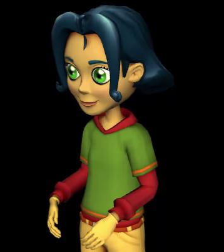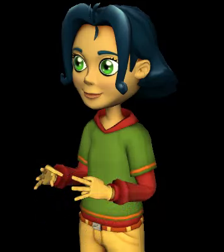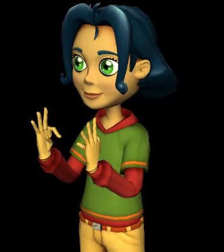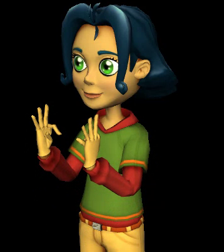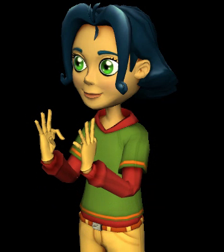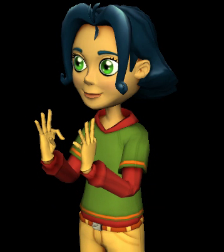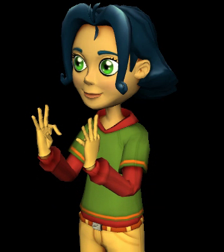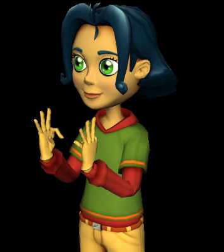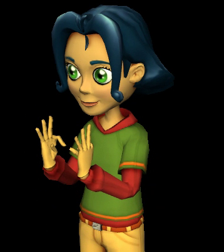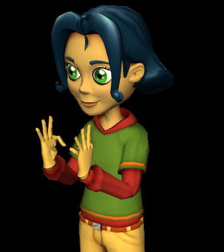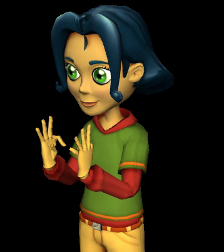خال